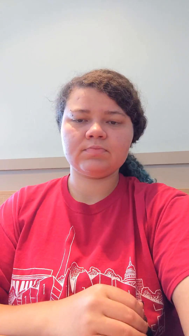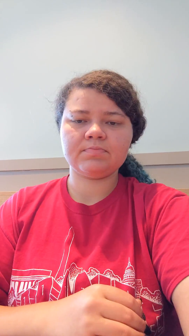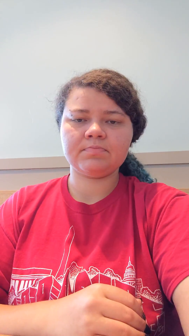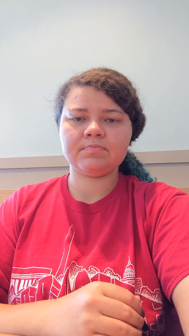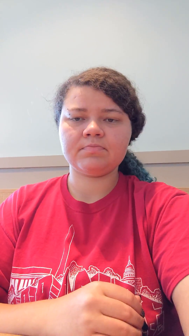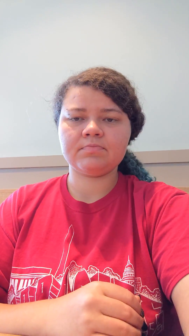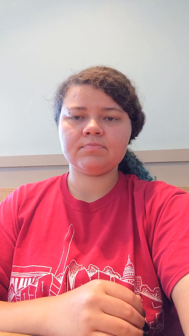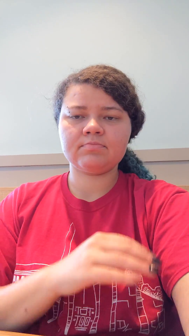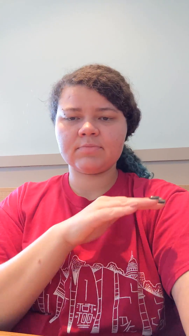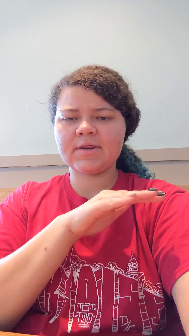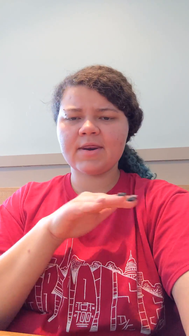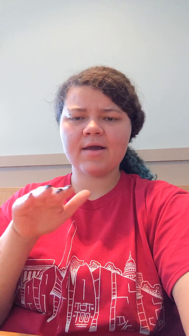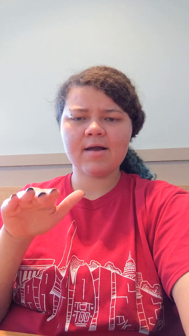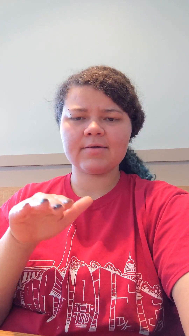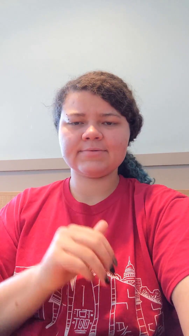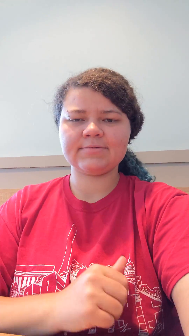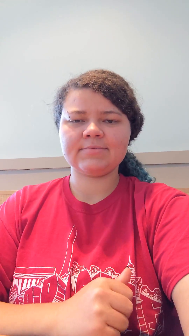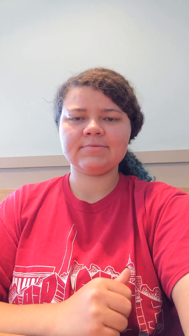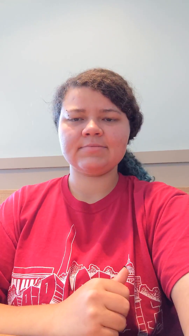nice